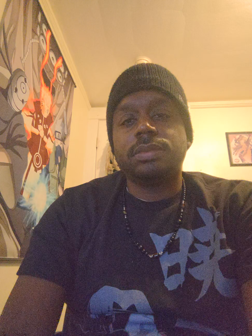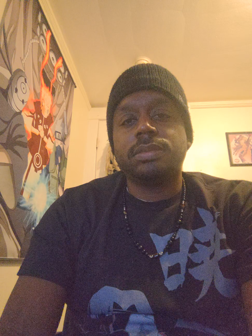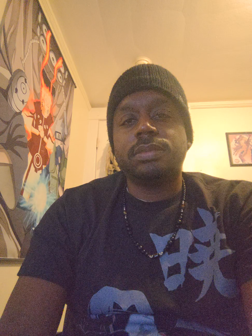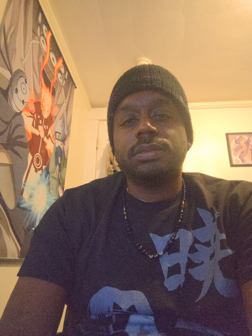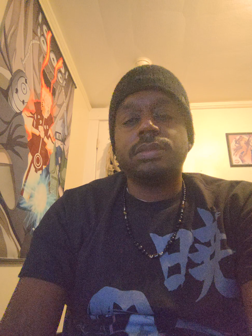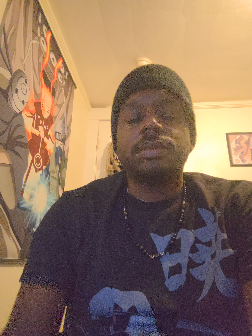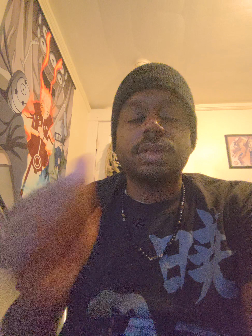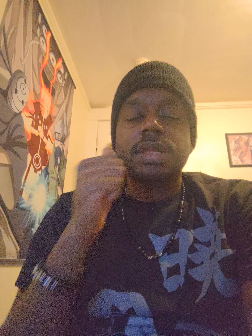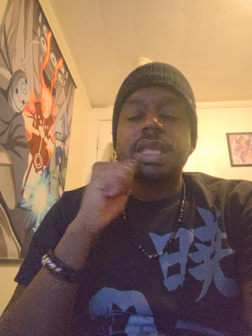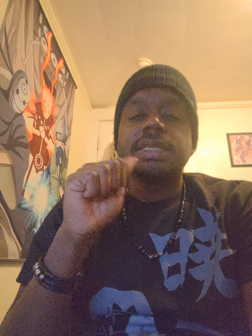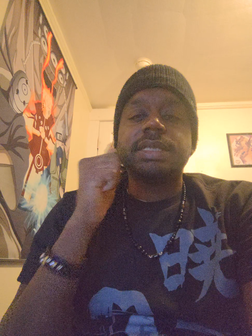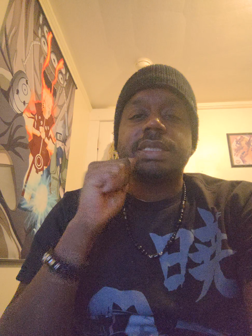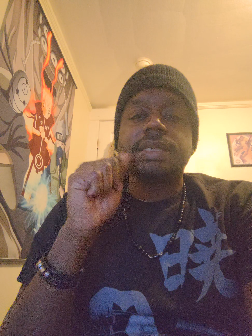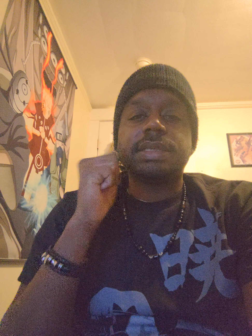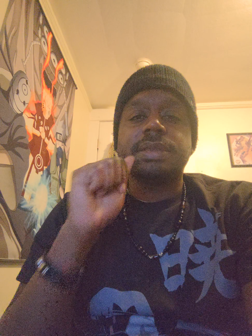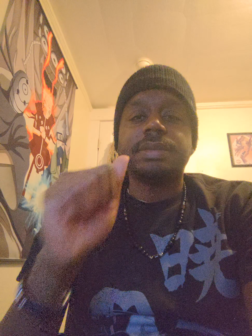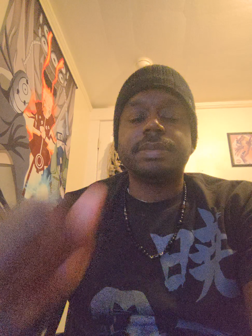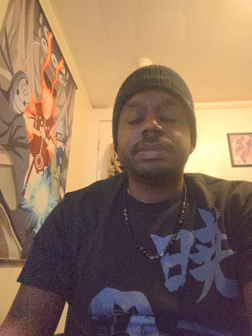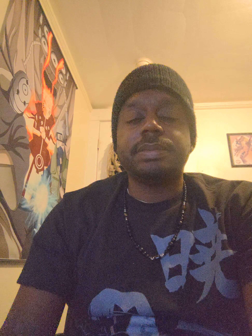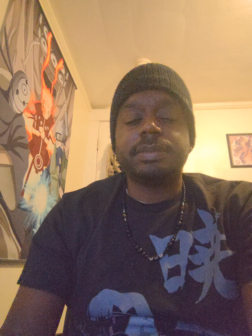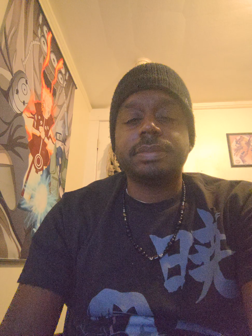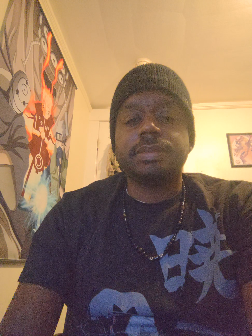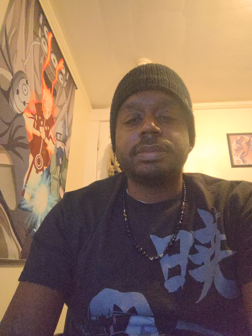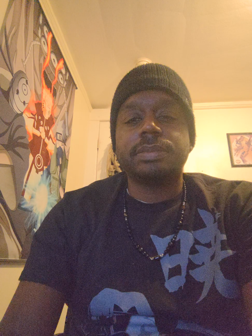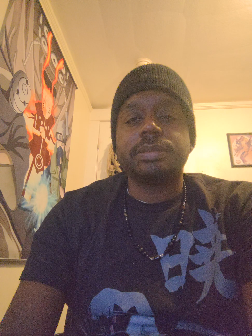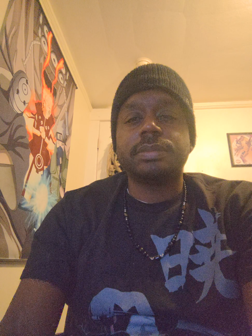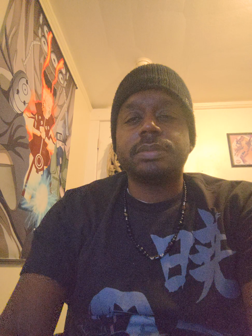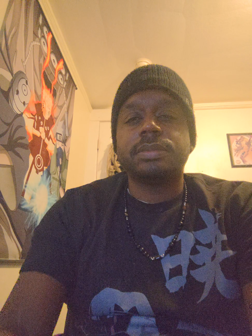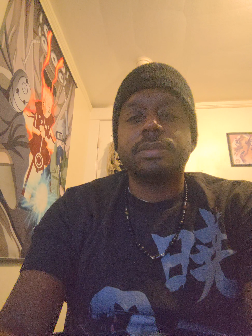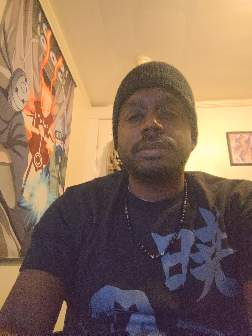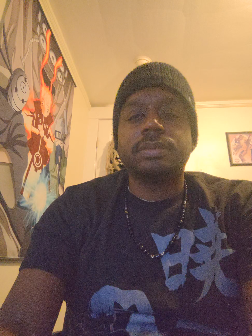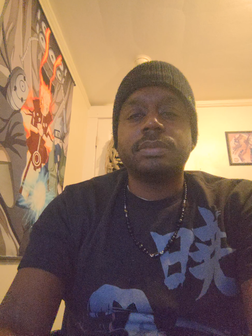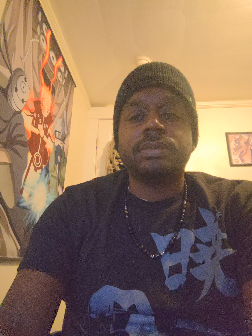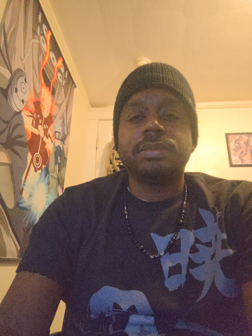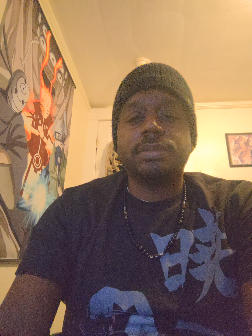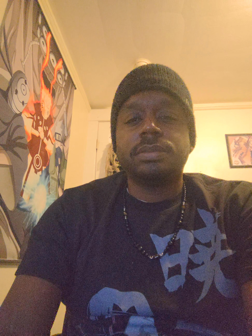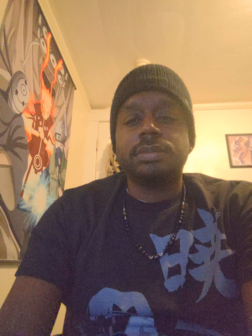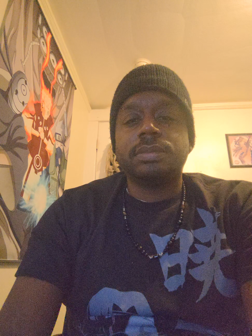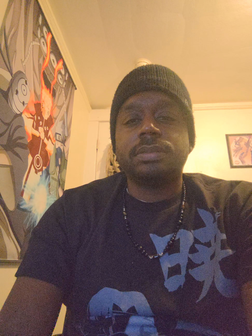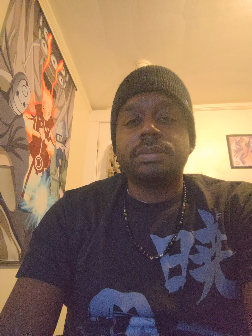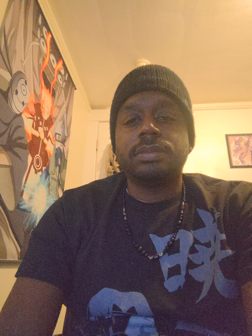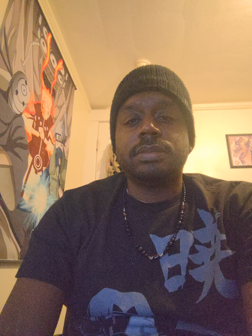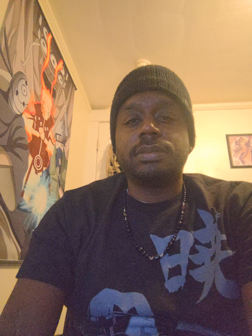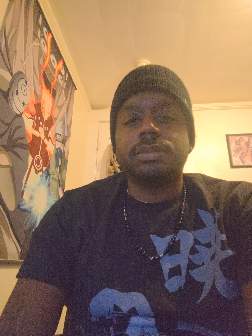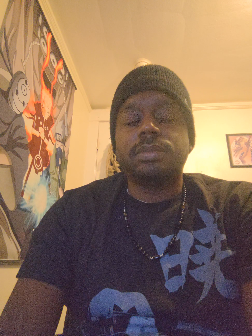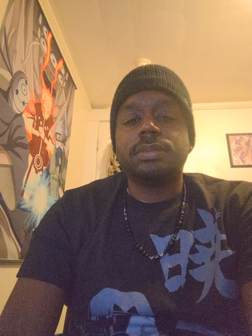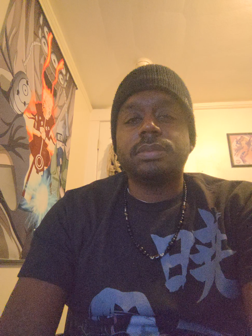aunt